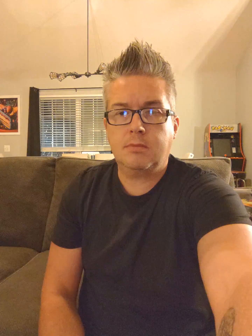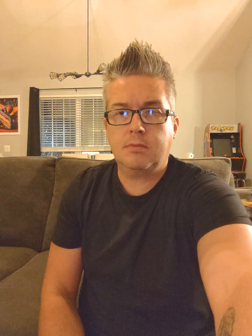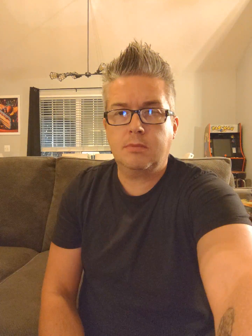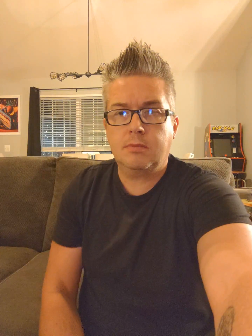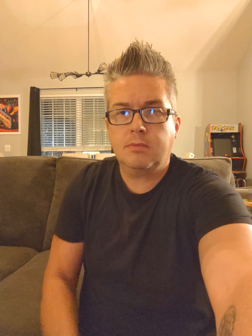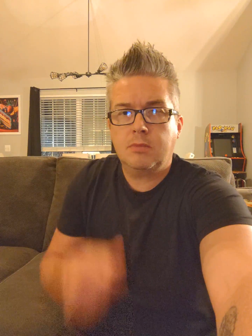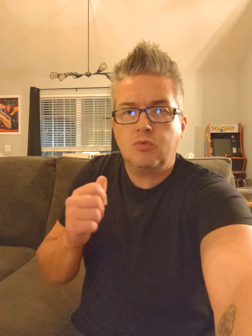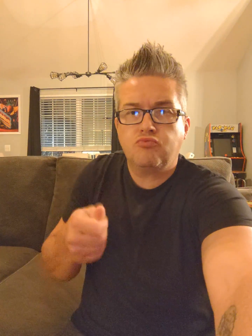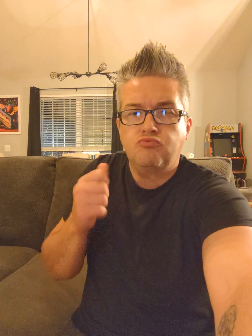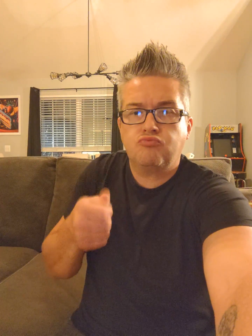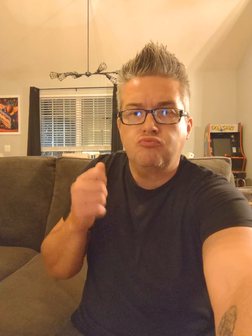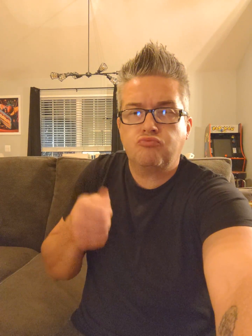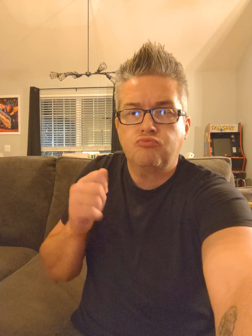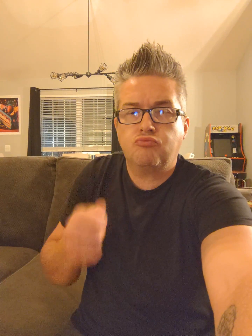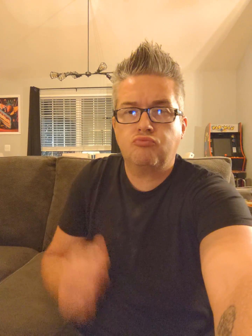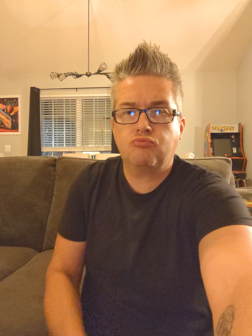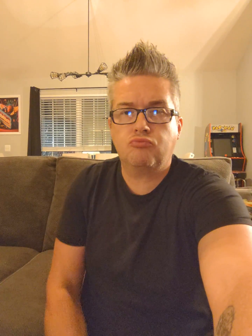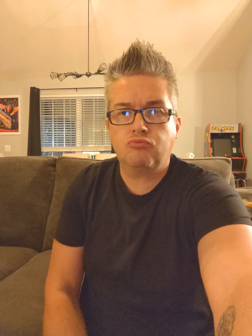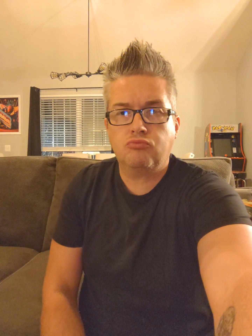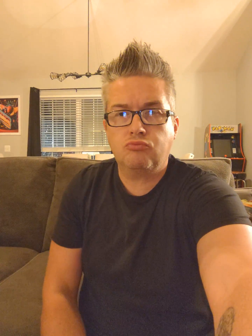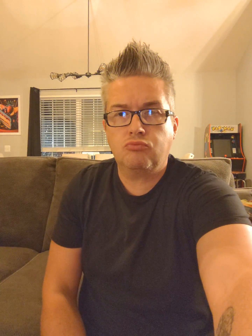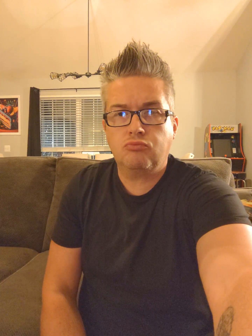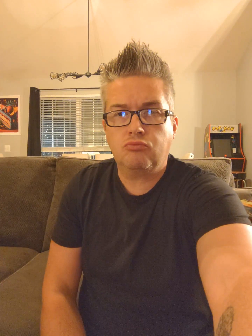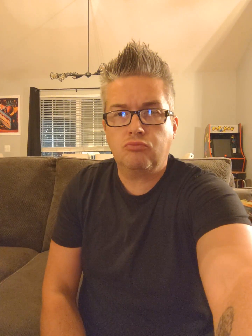cart